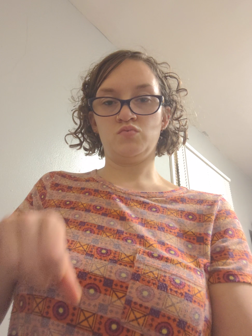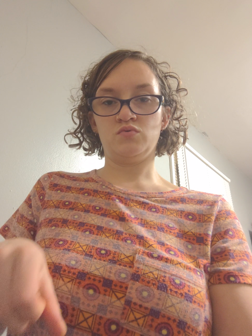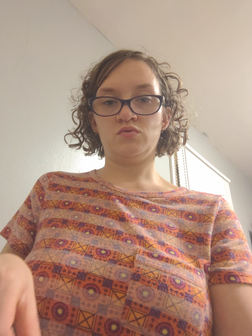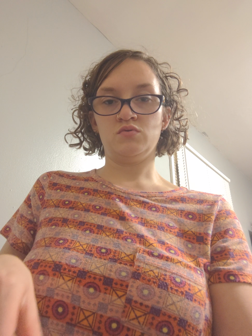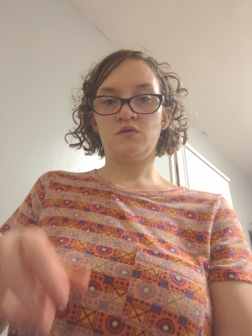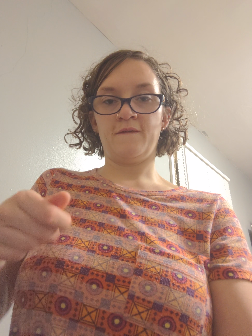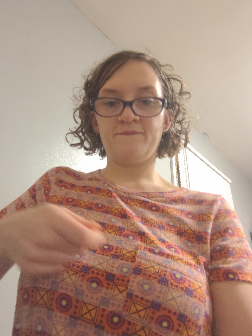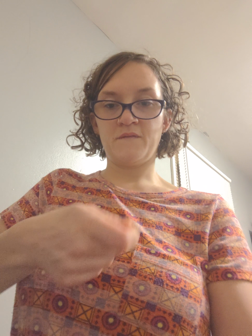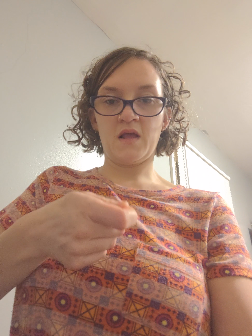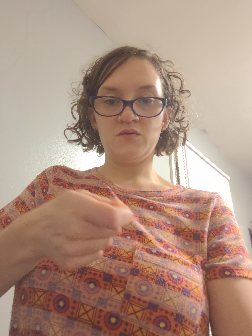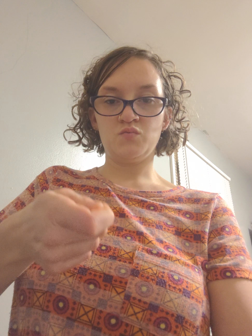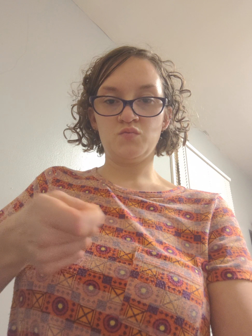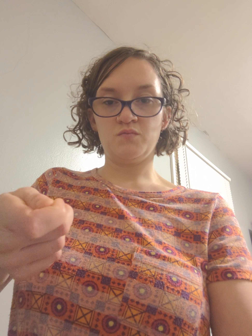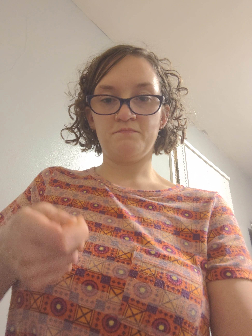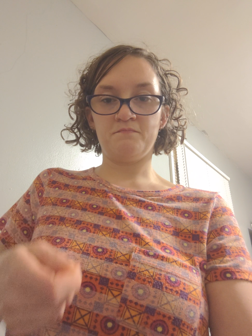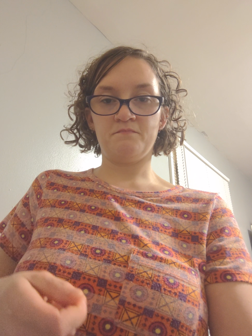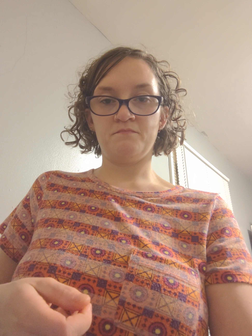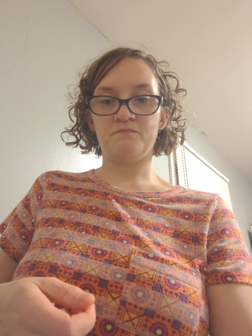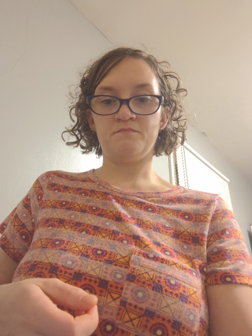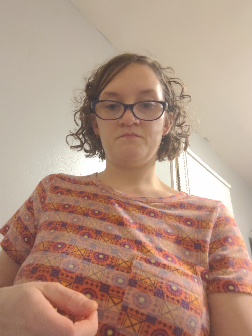vacuum